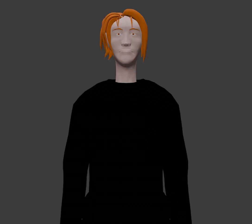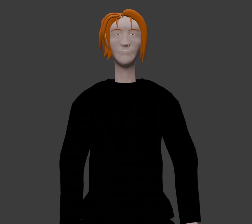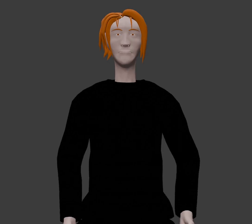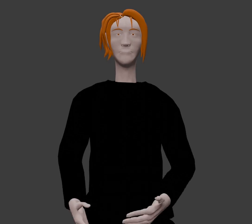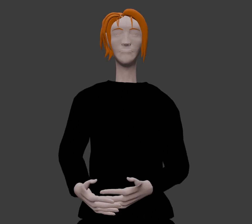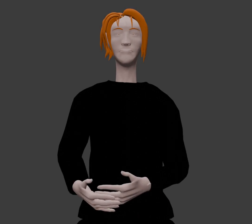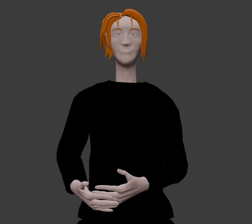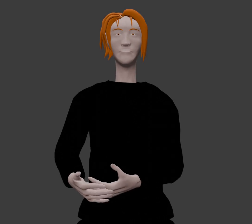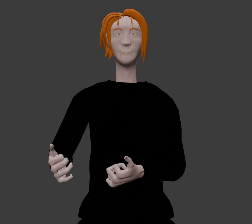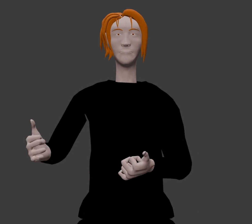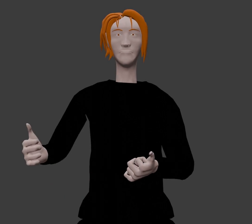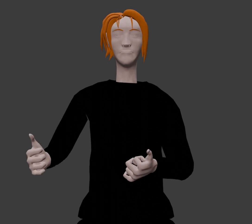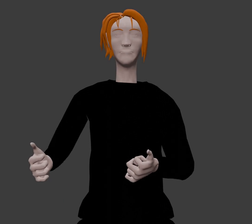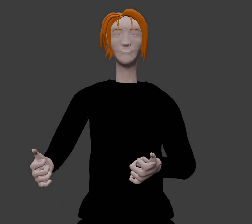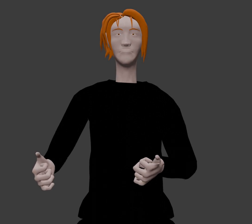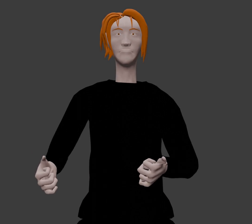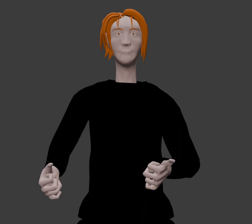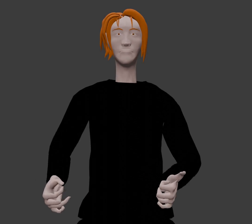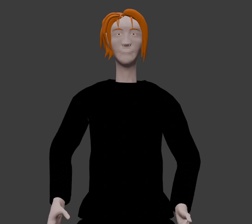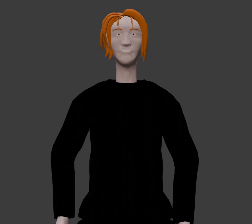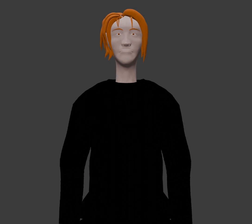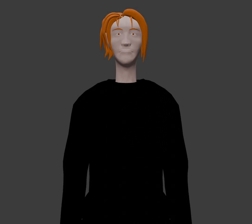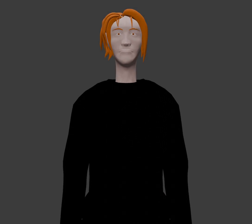Barely